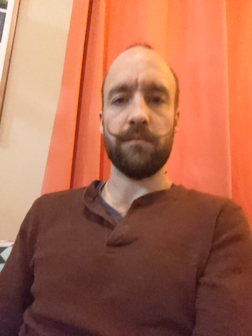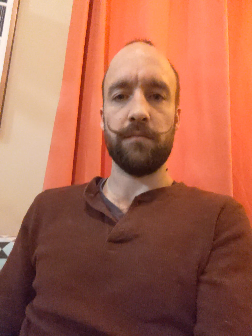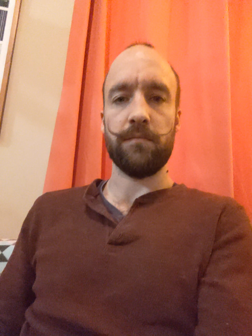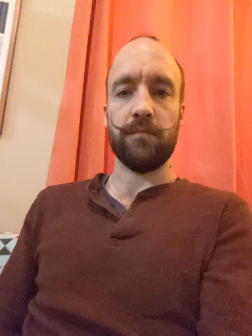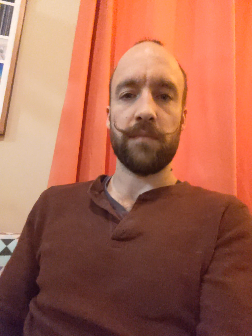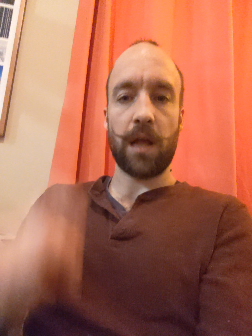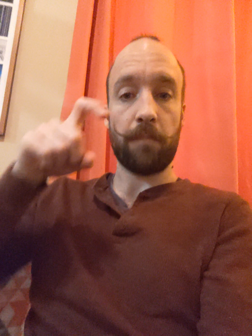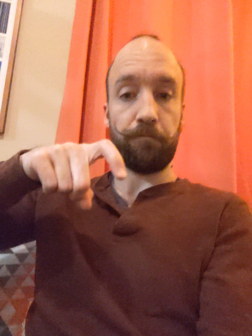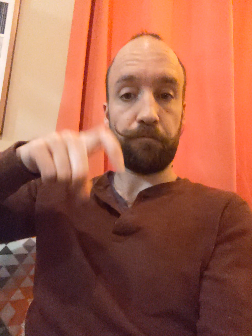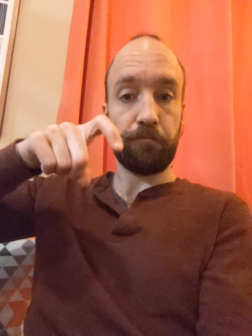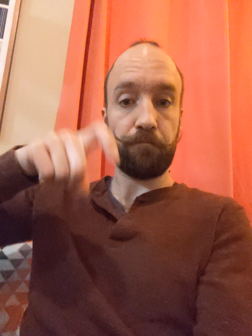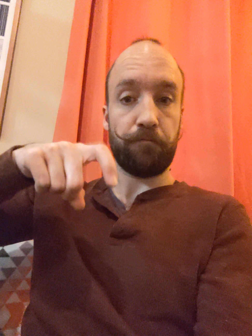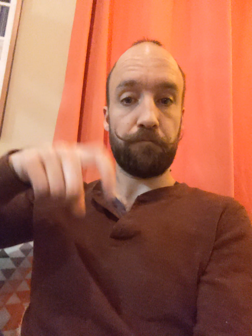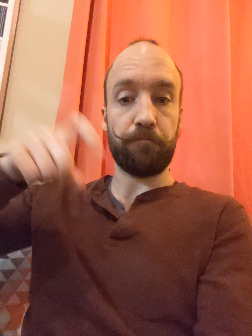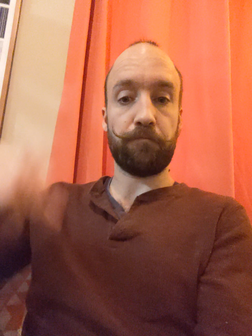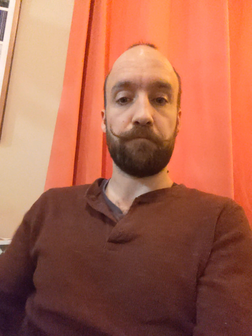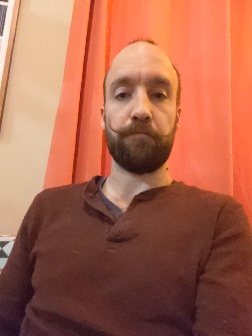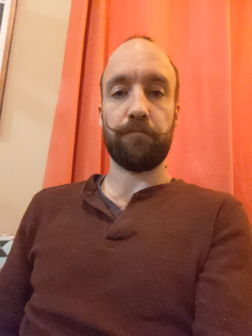time